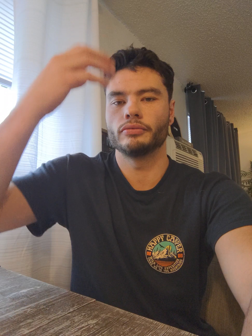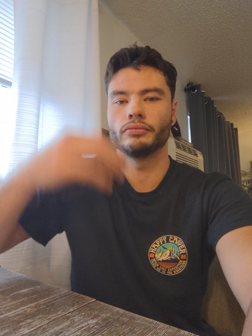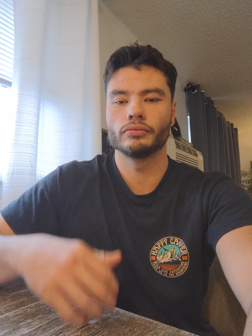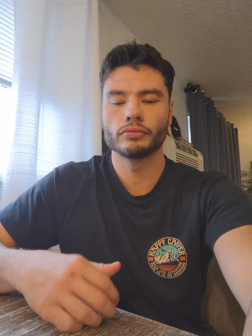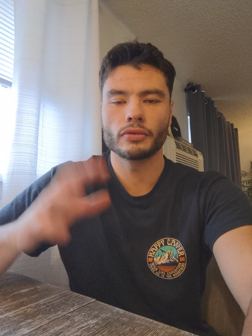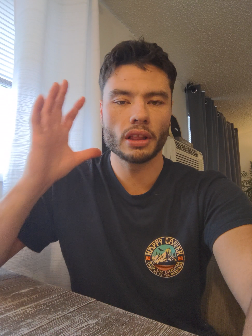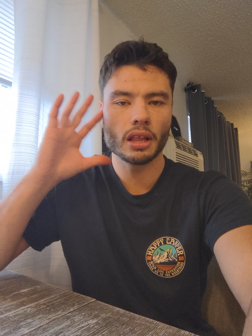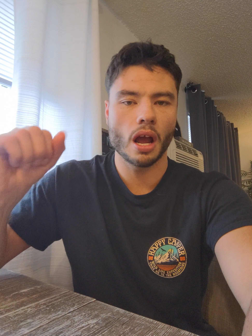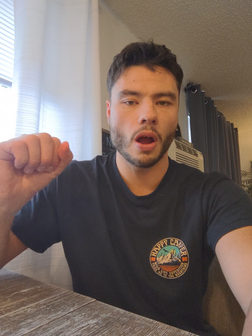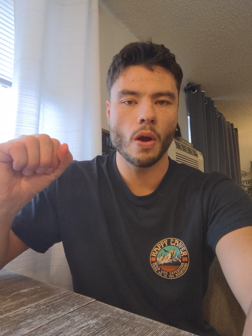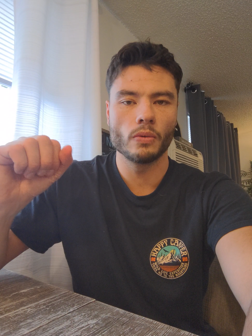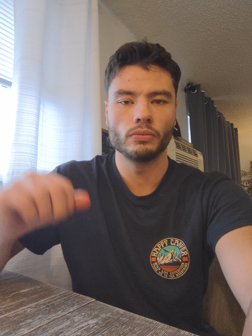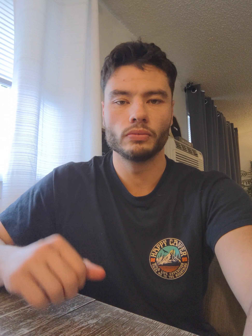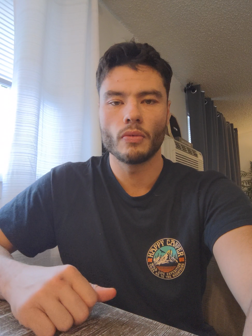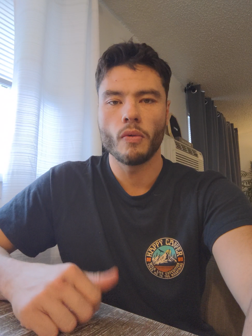loud